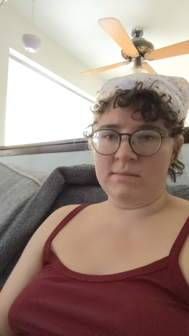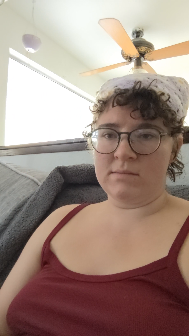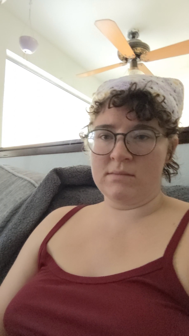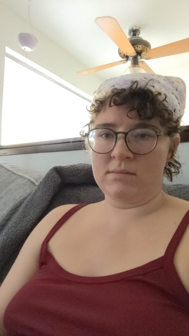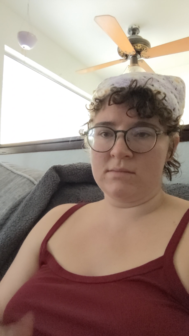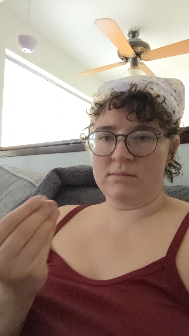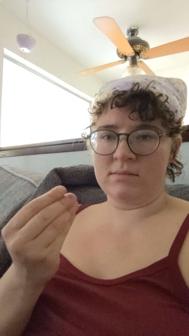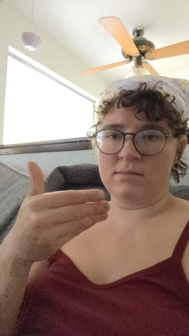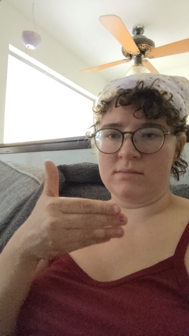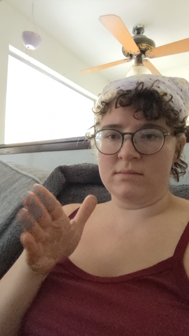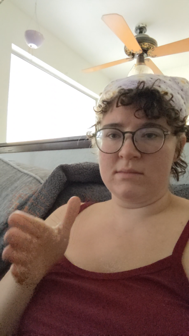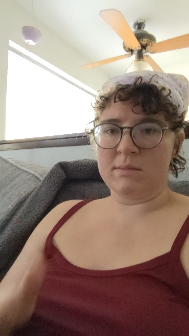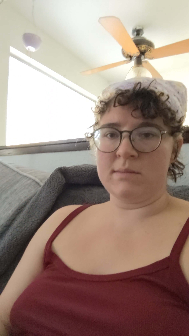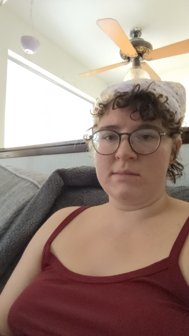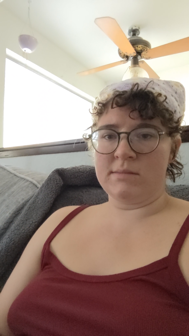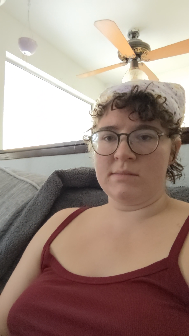sandbox